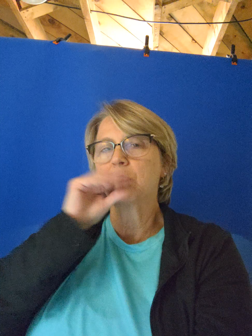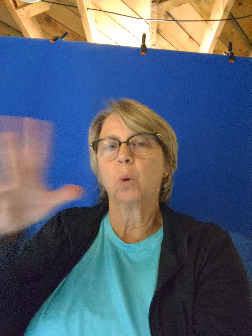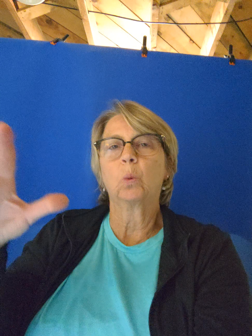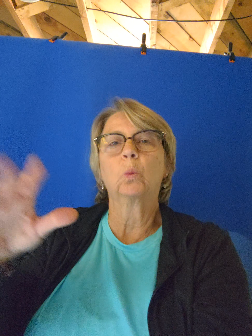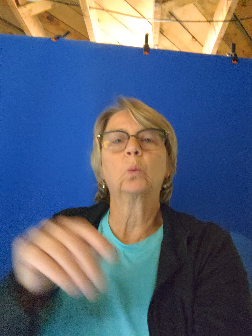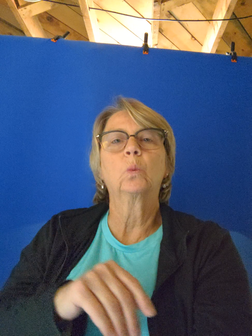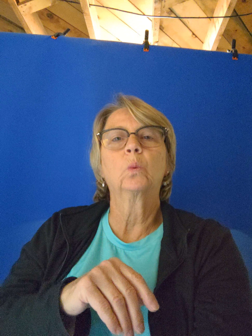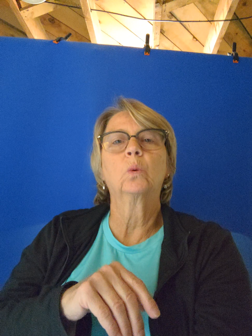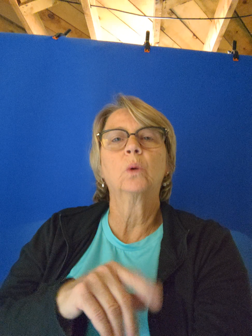balloon